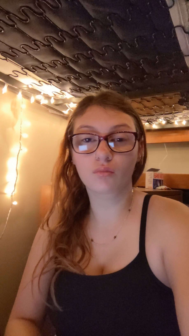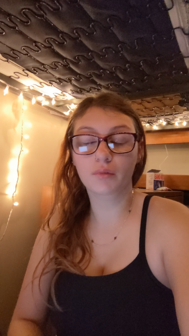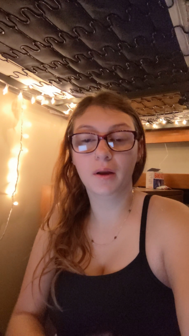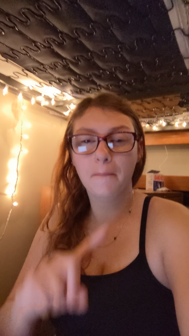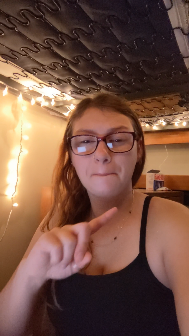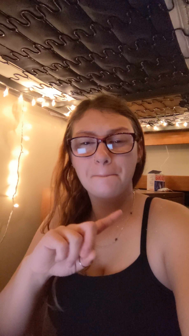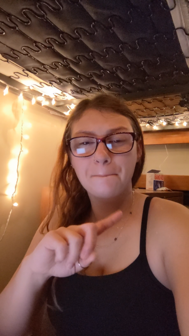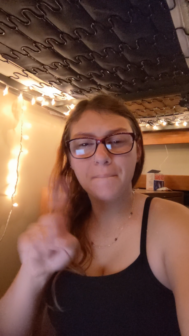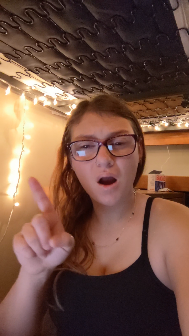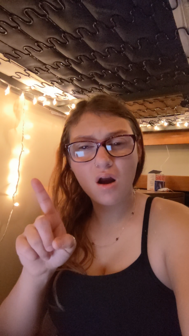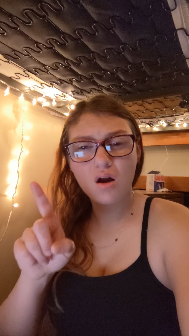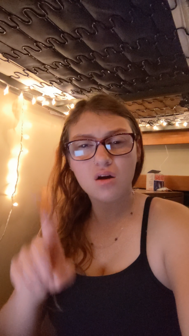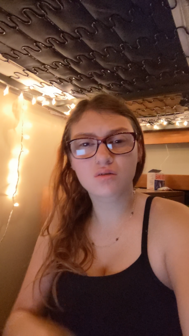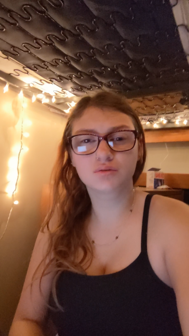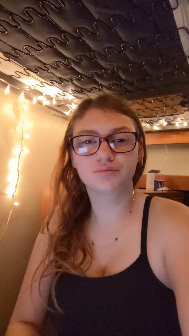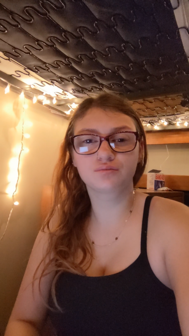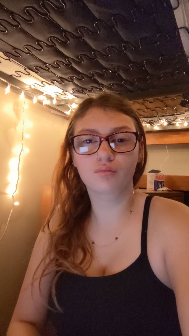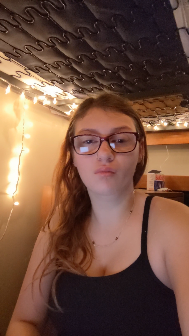but